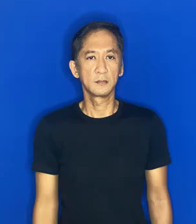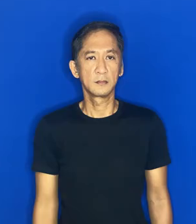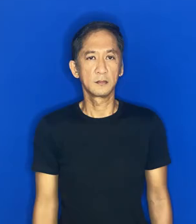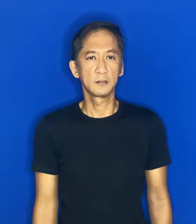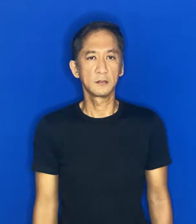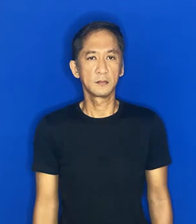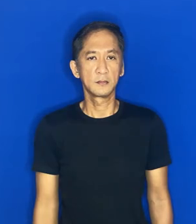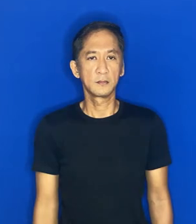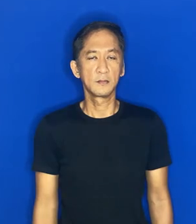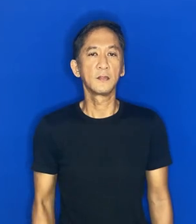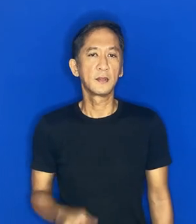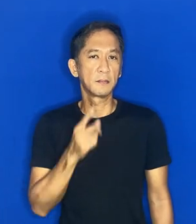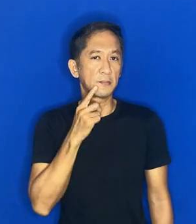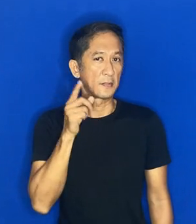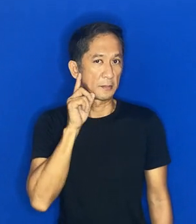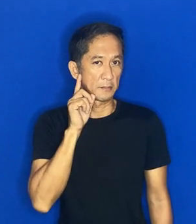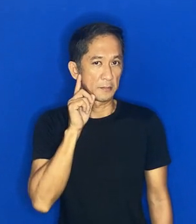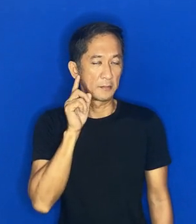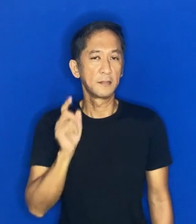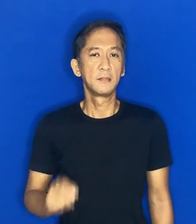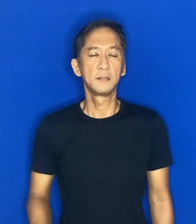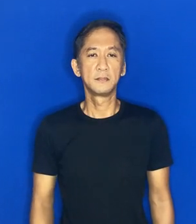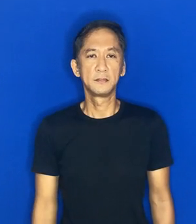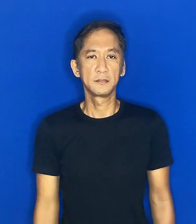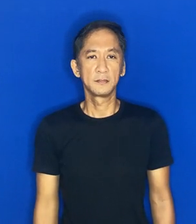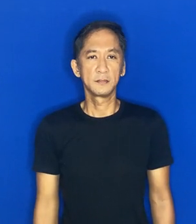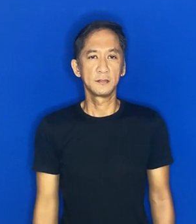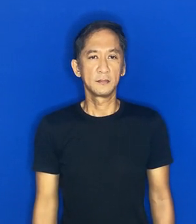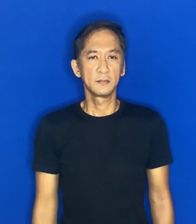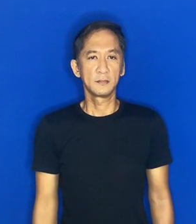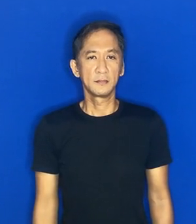deaf